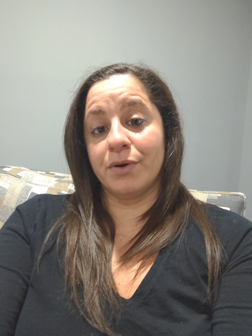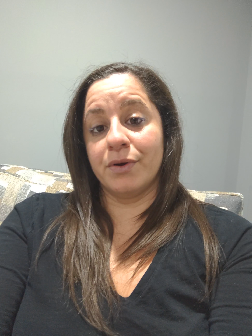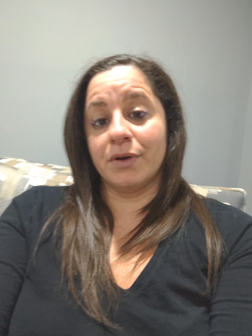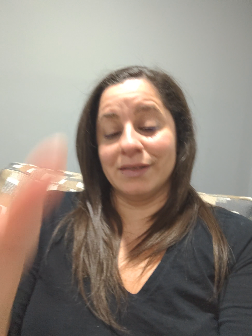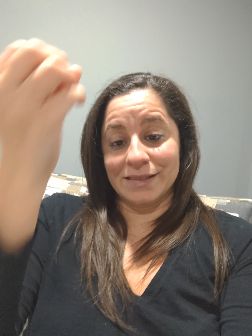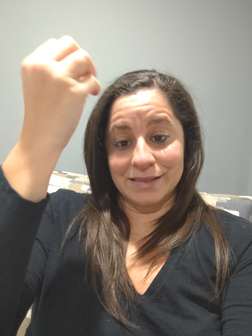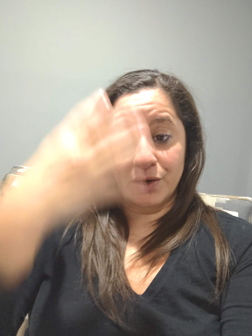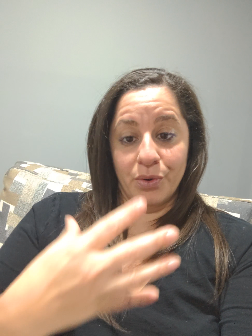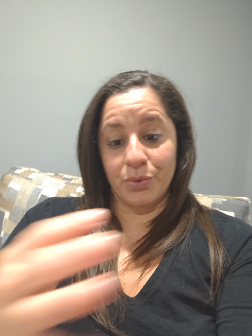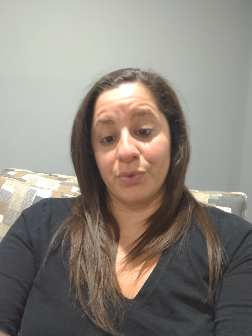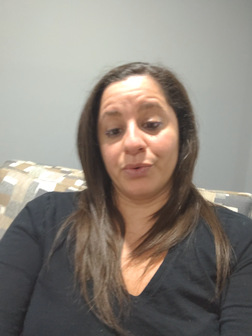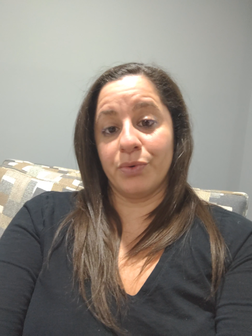shower